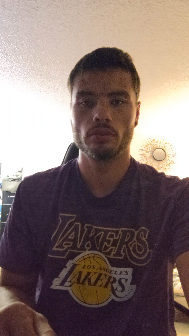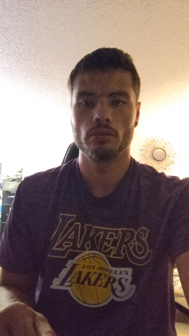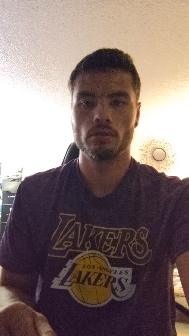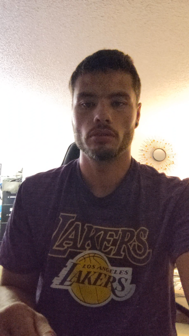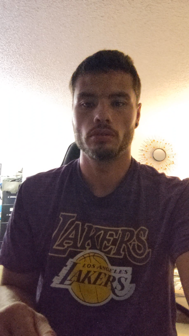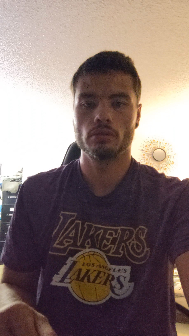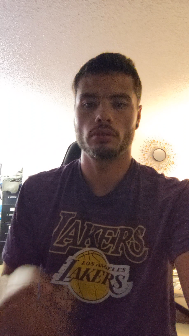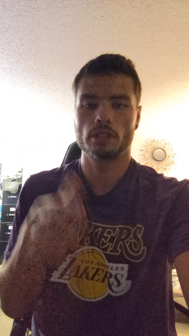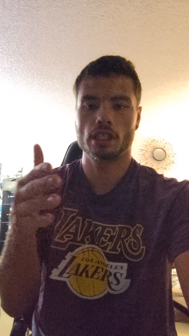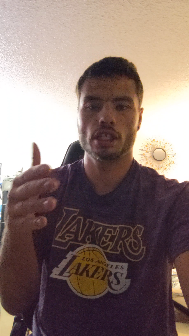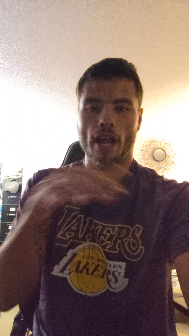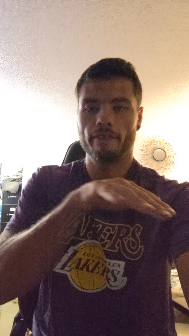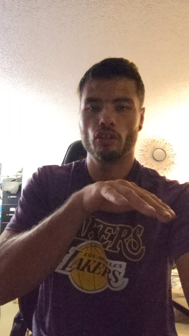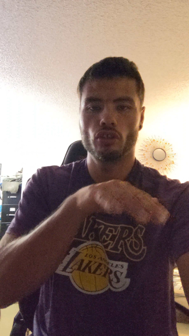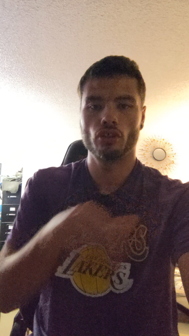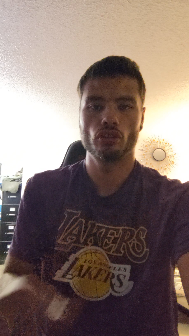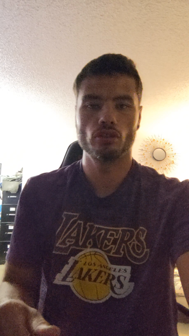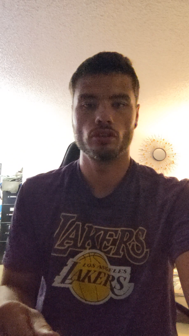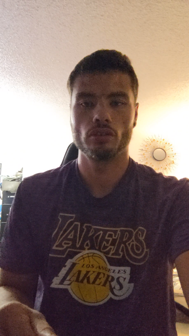cover